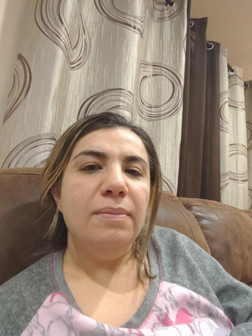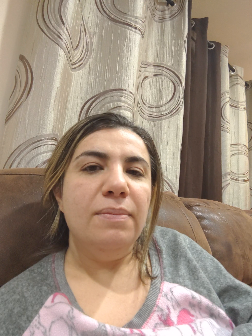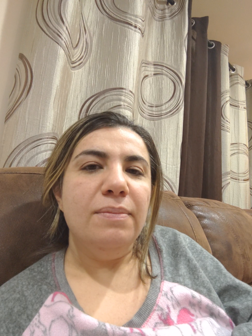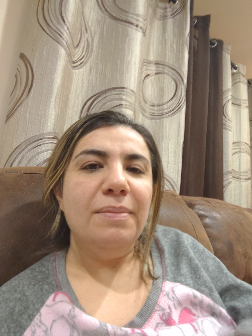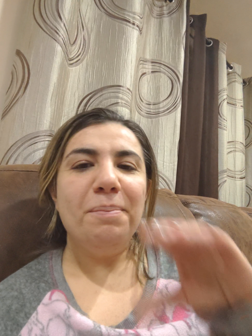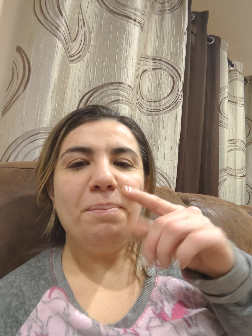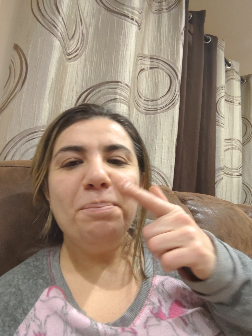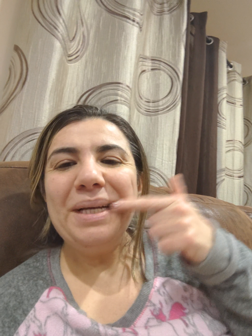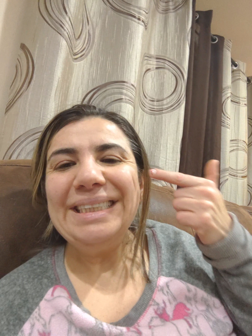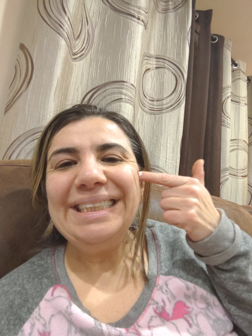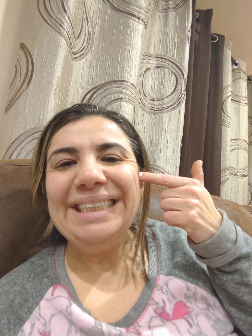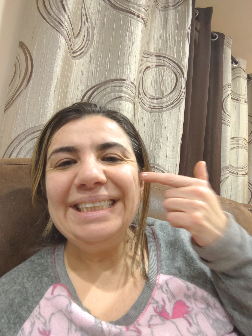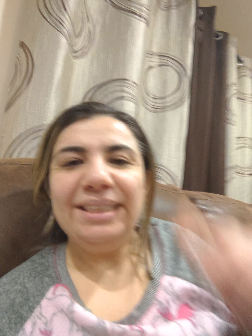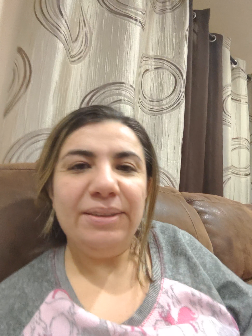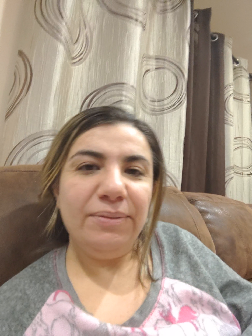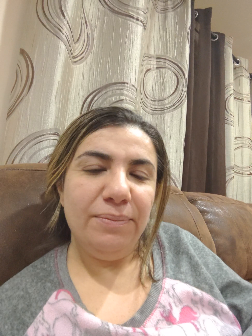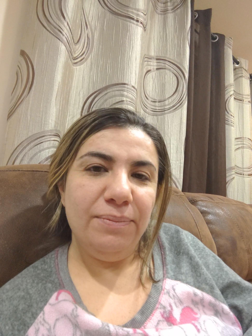smile